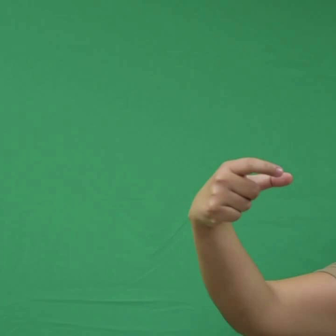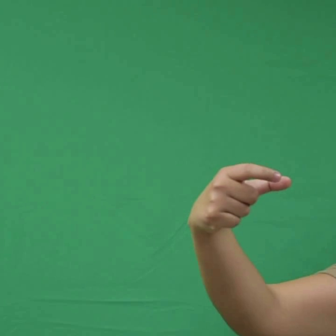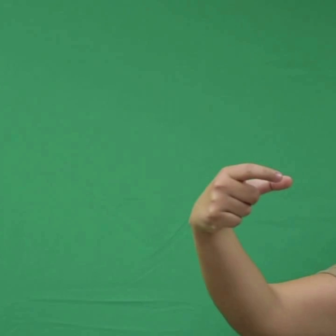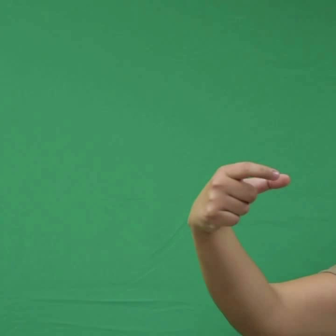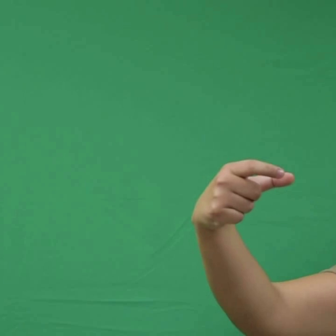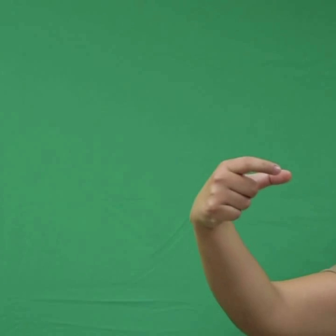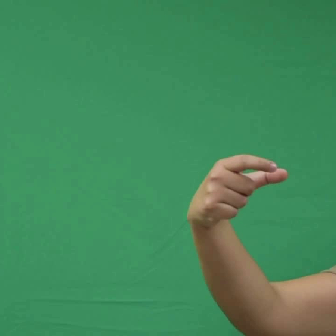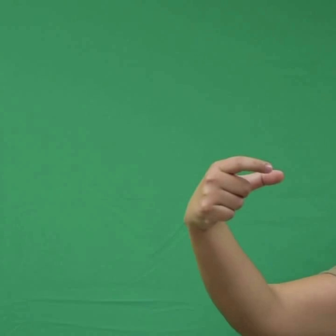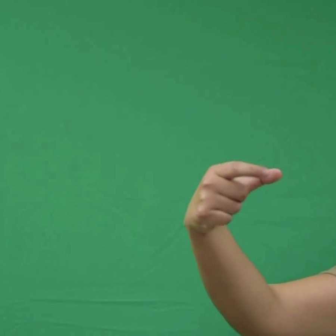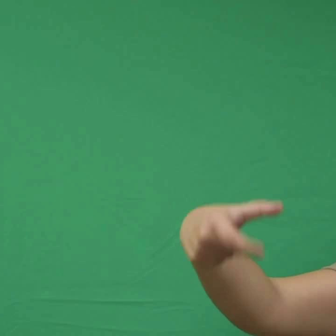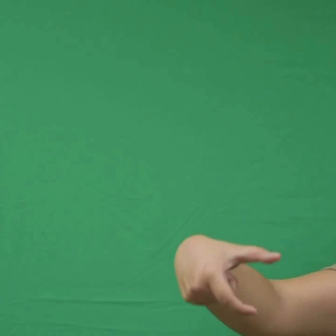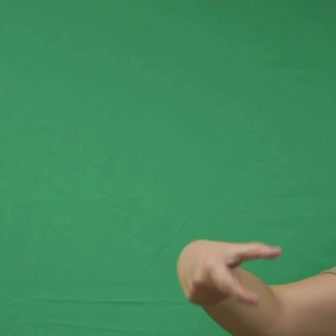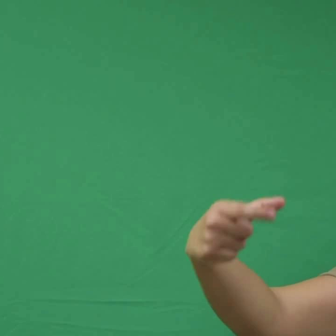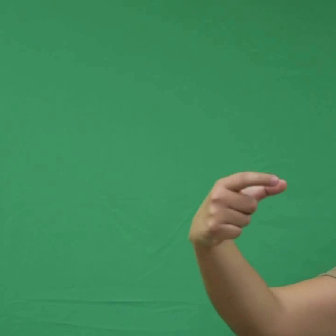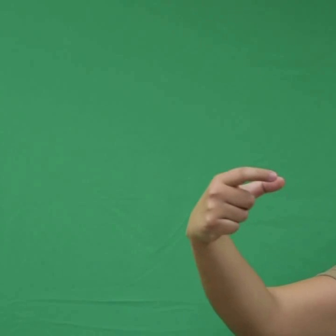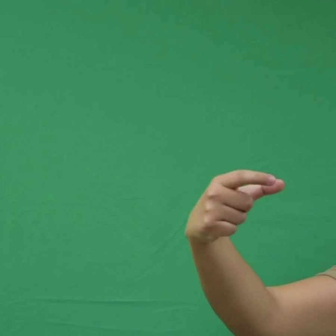Q